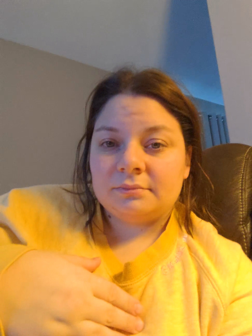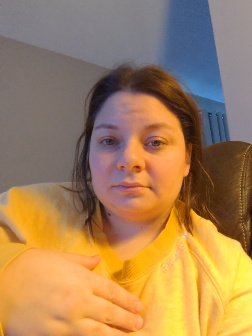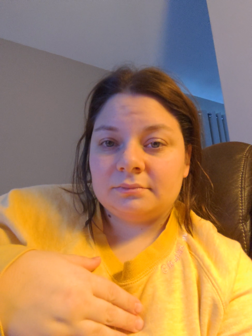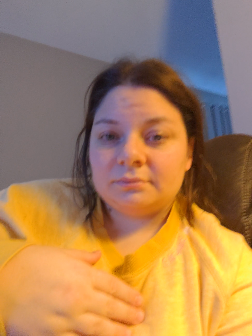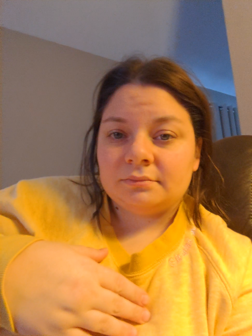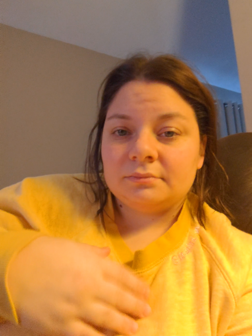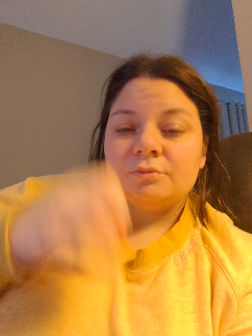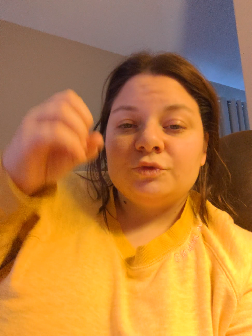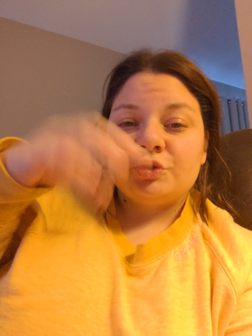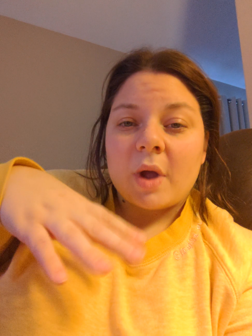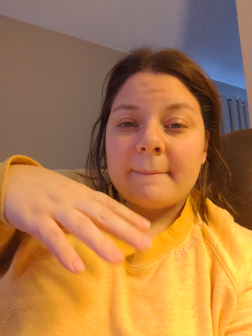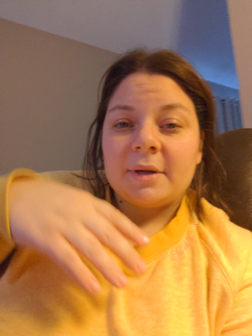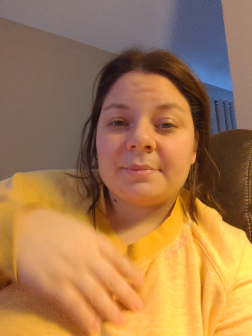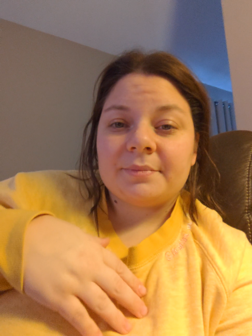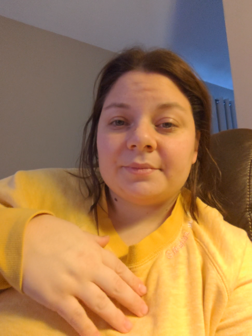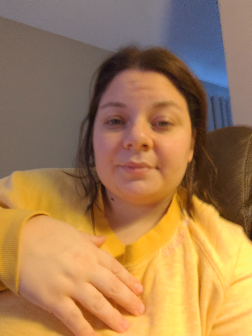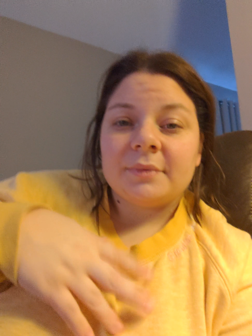drop